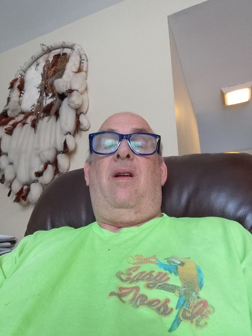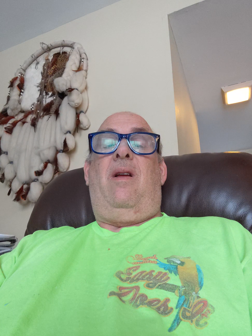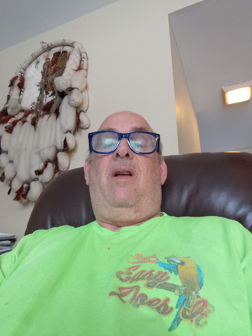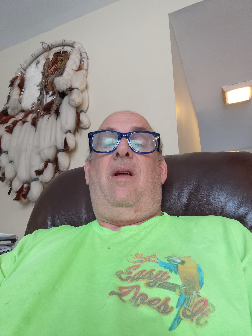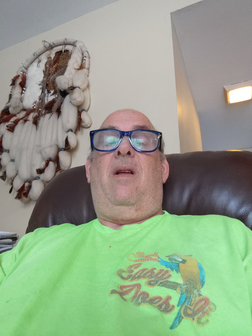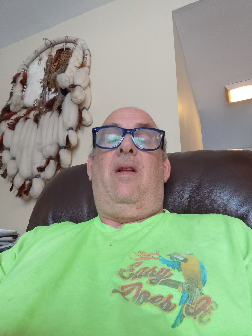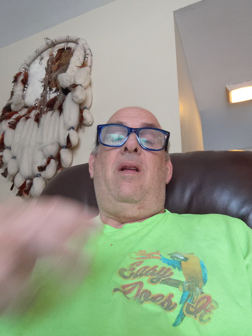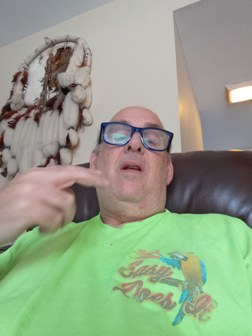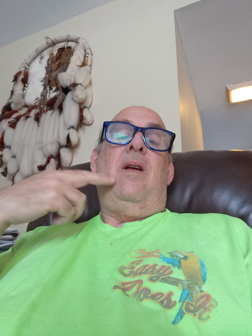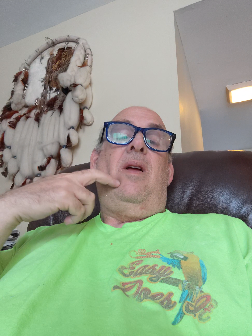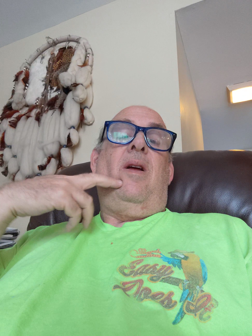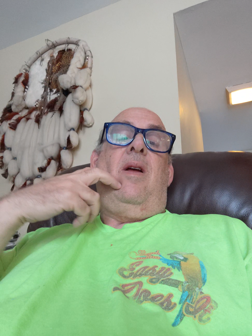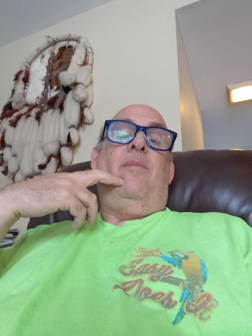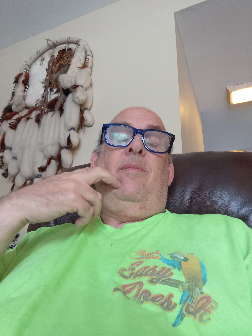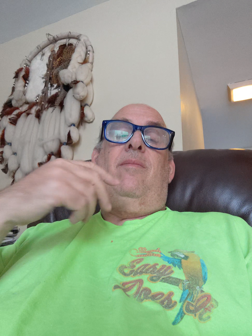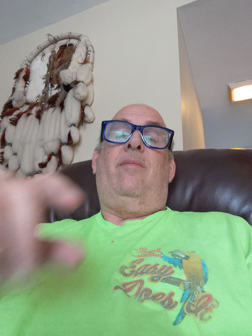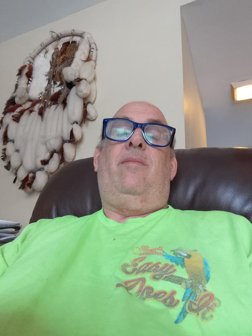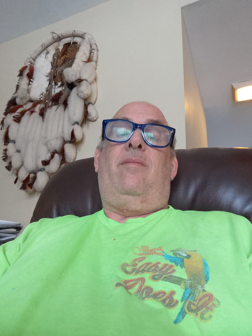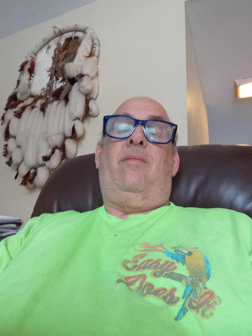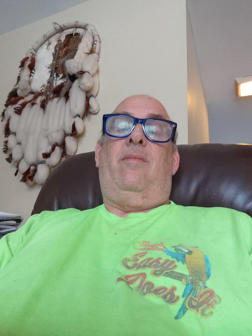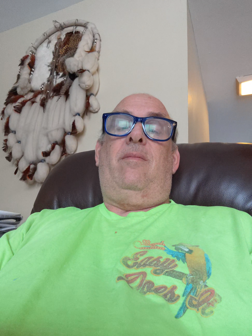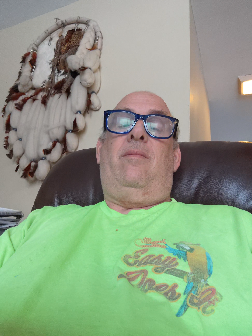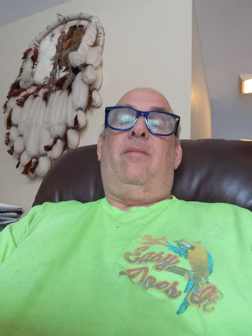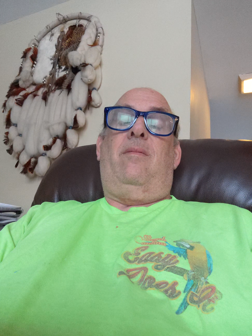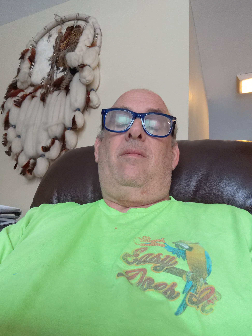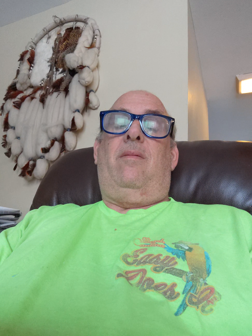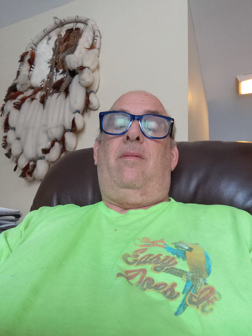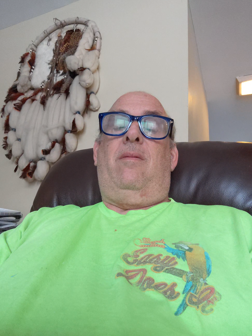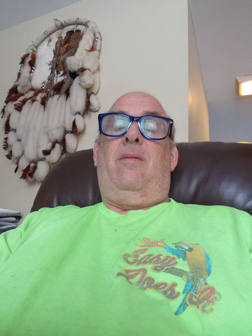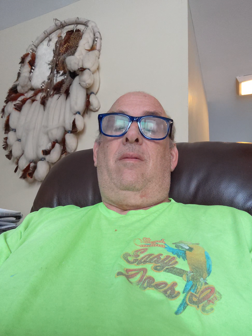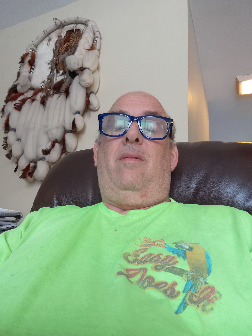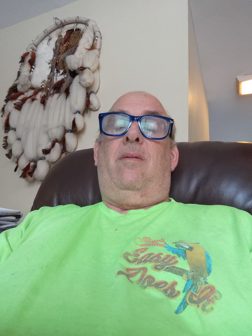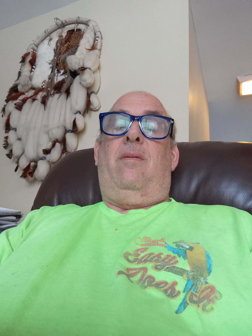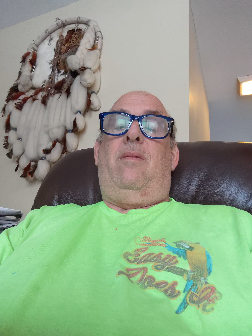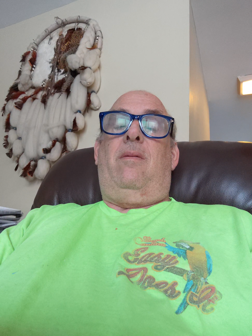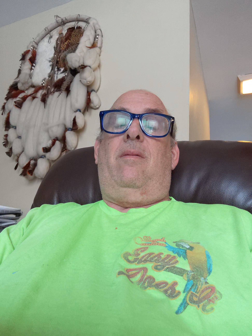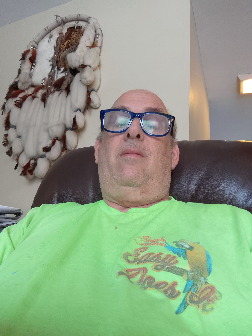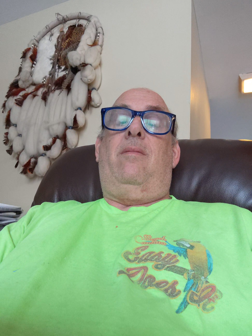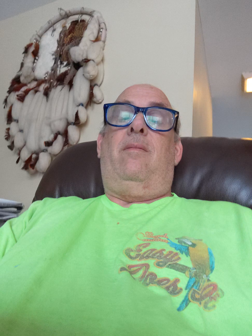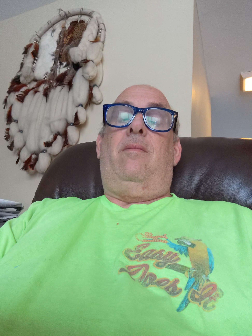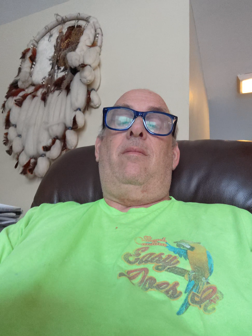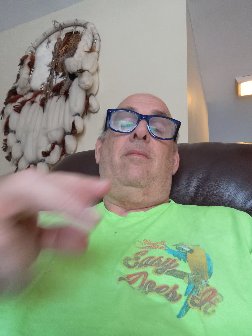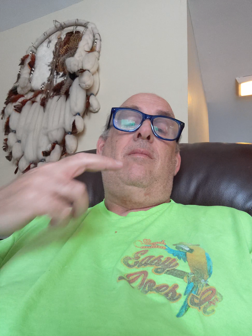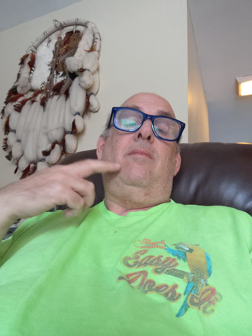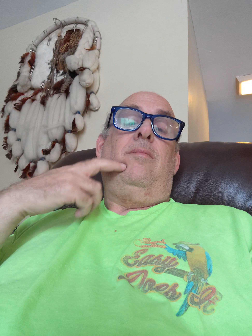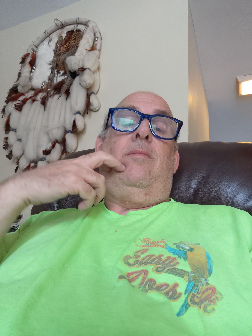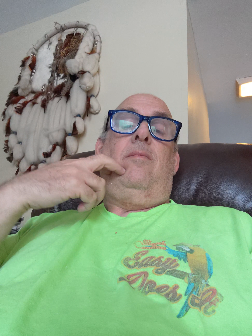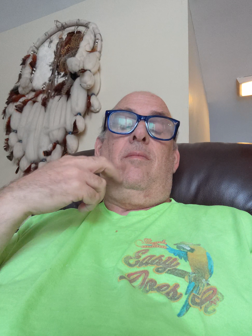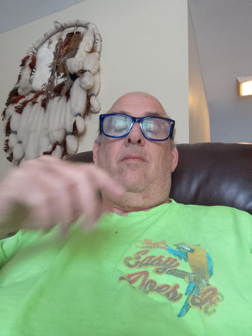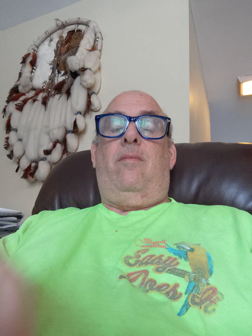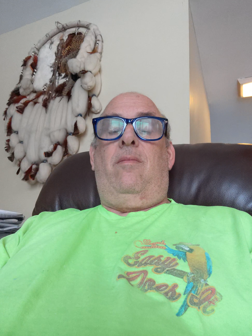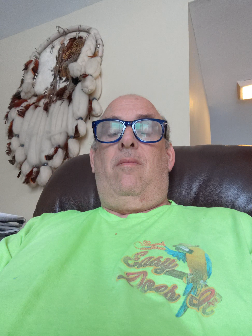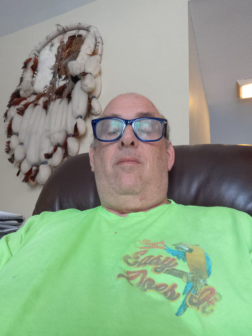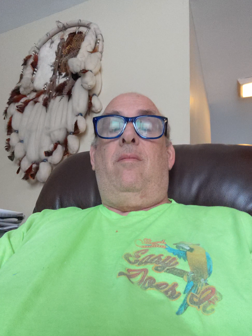gum